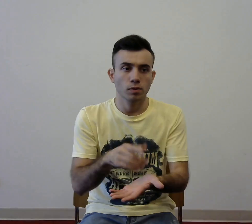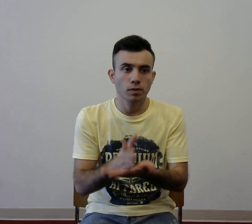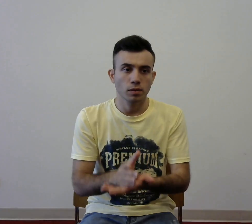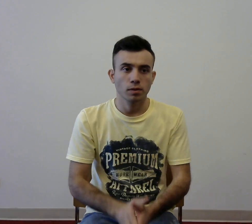var